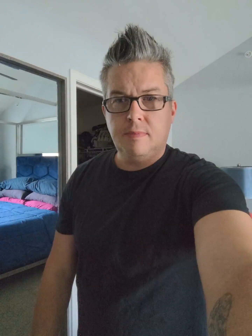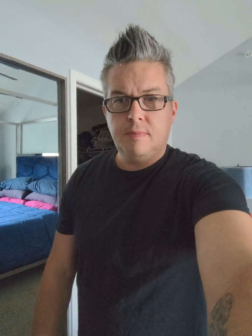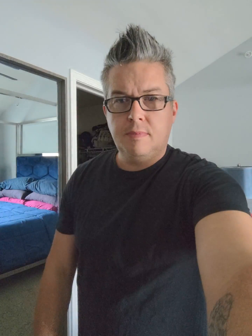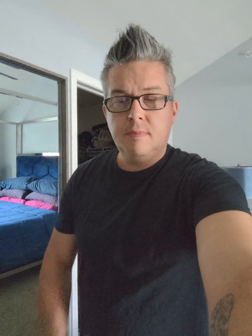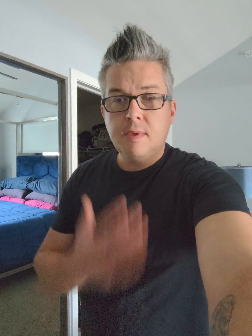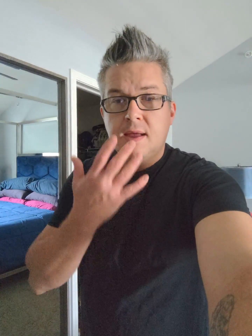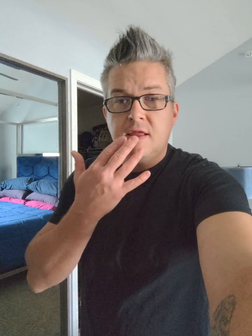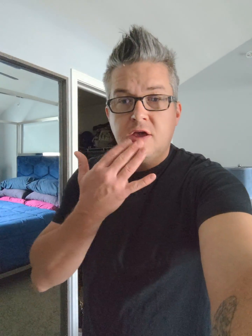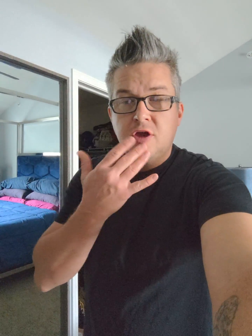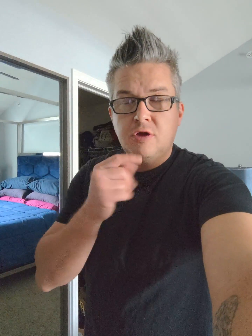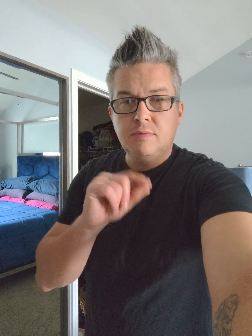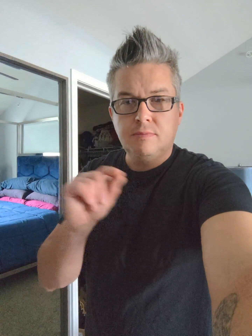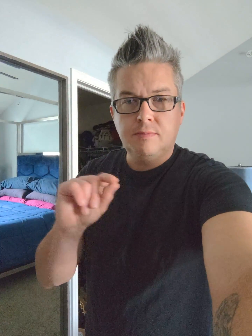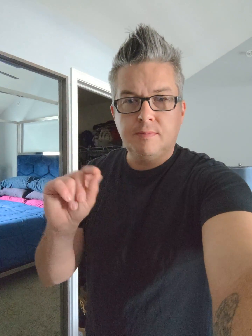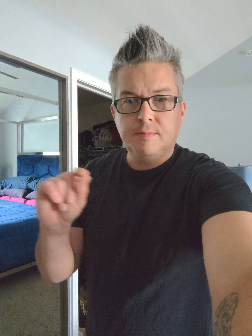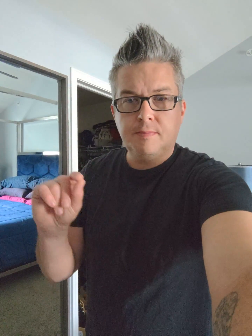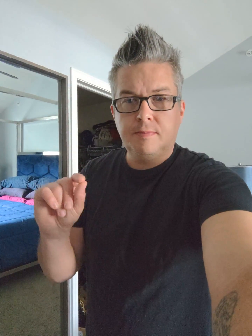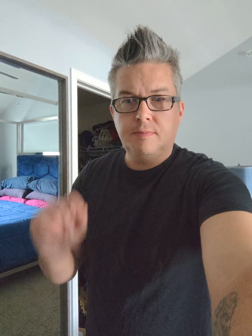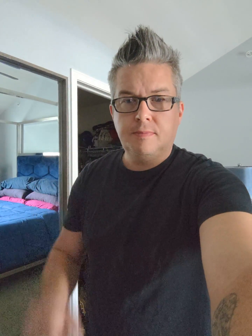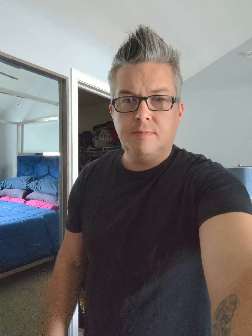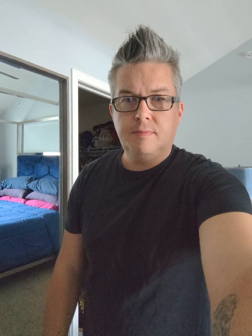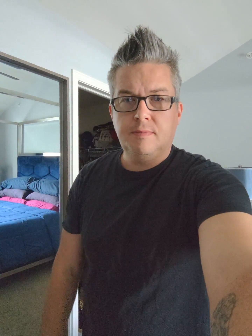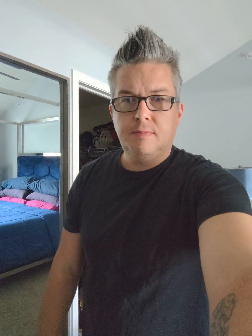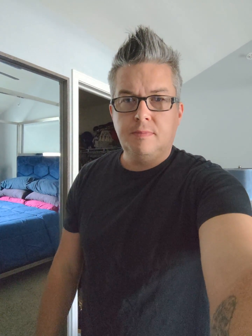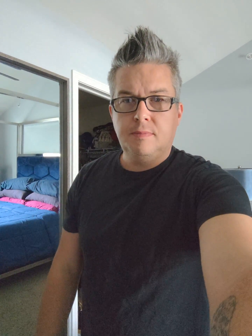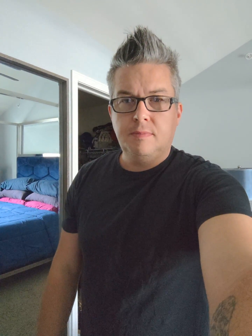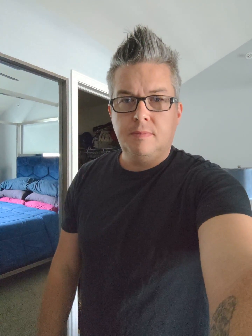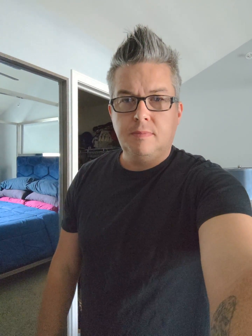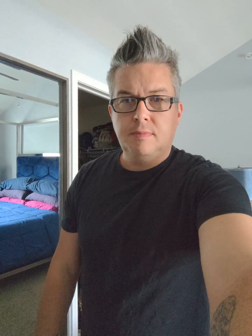crayon